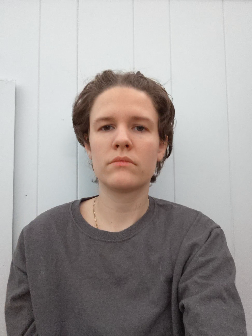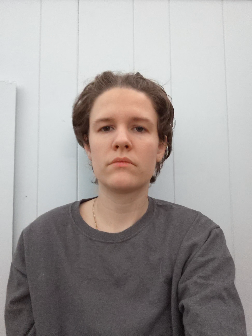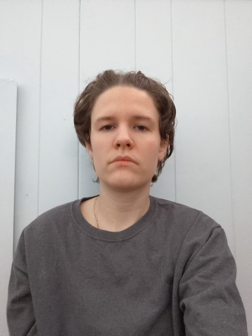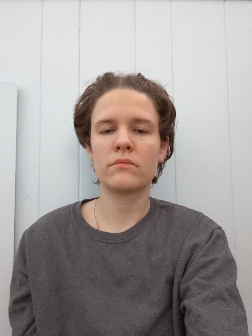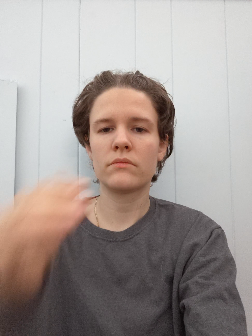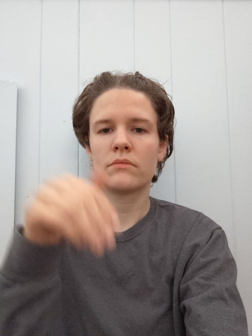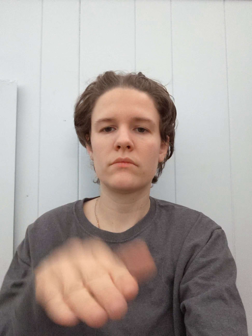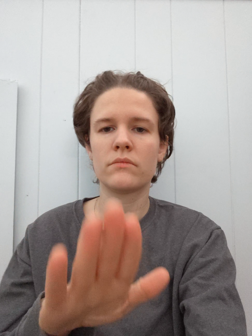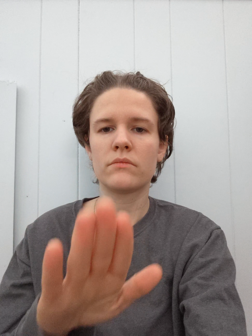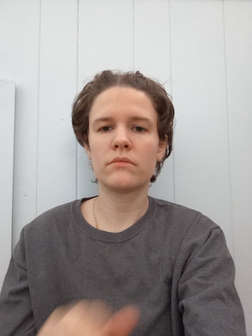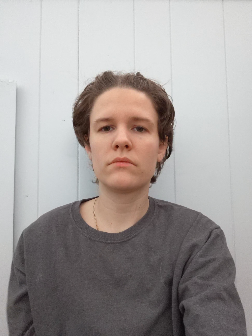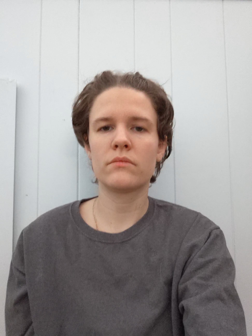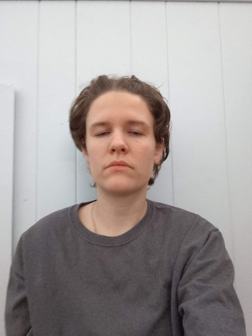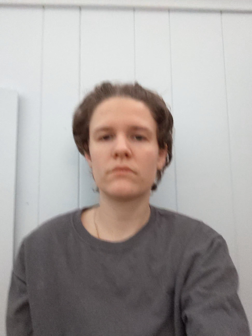into